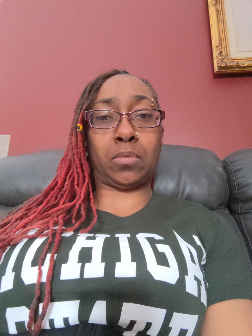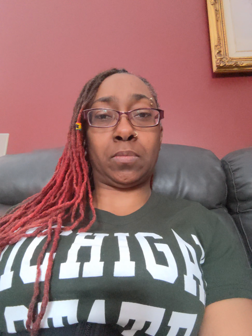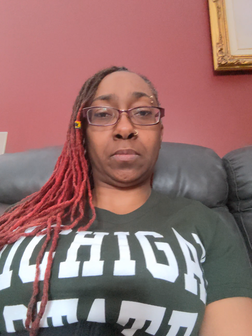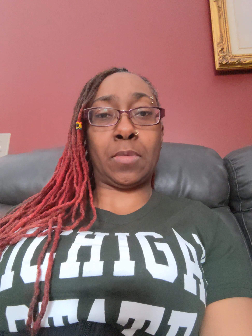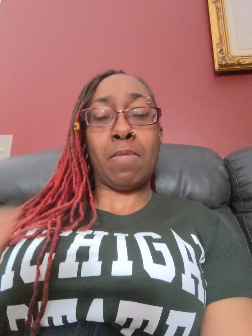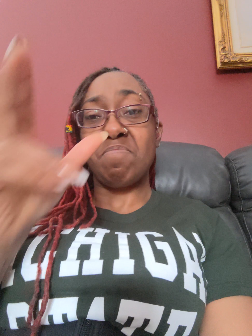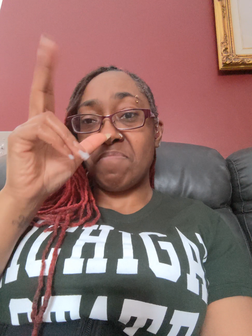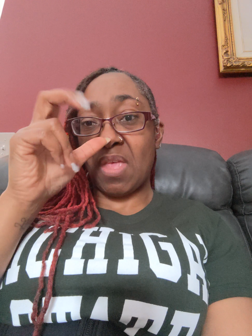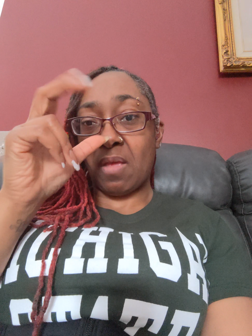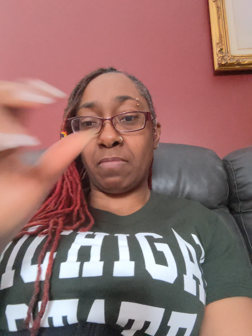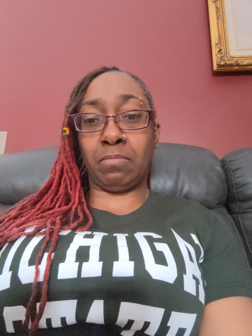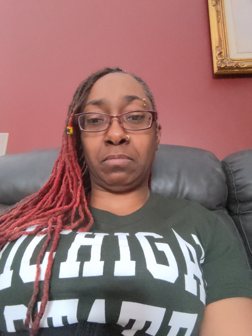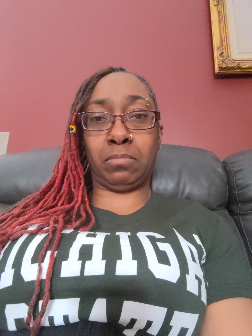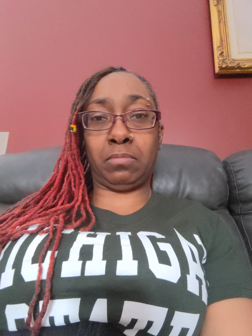bug